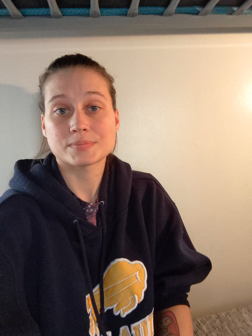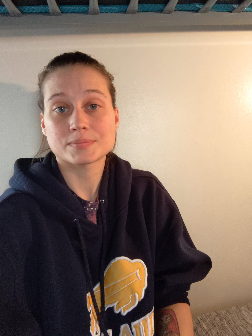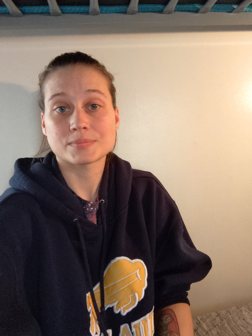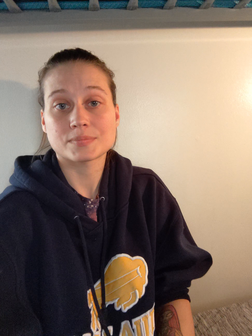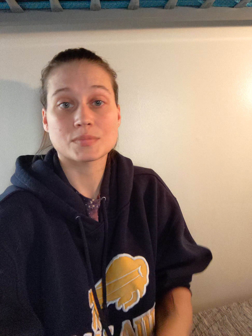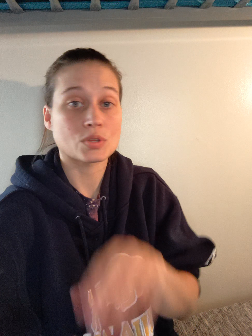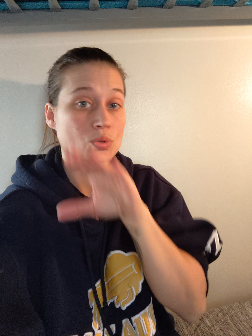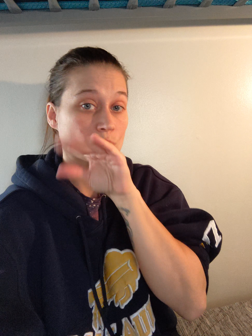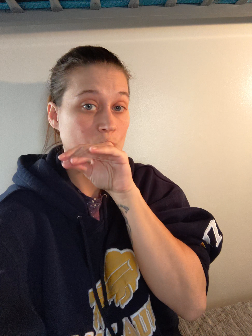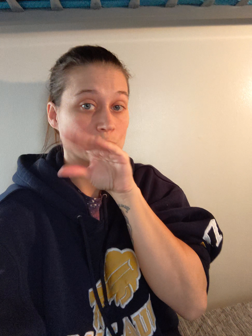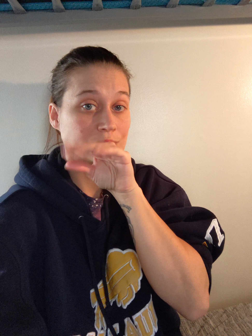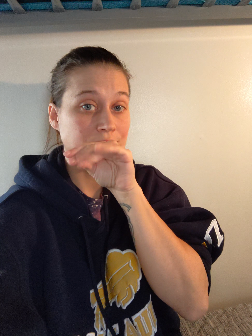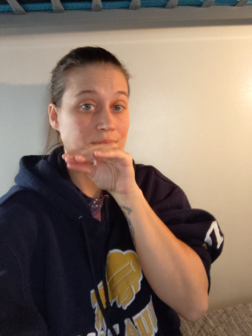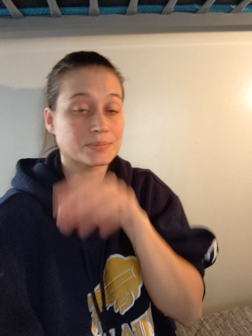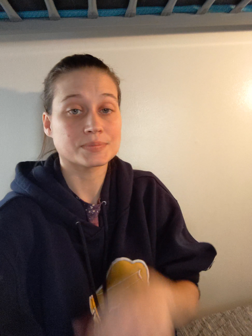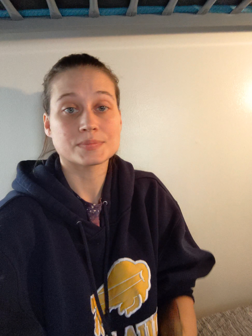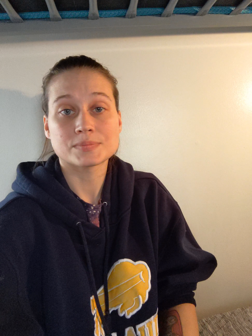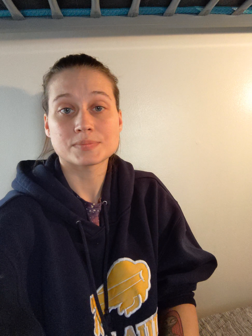goose